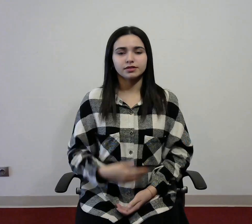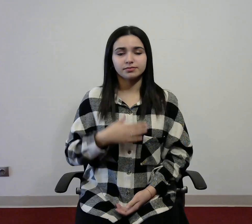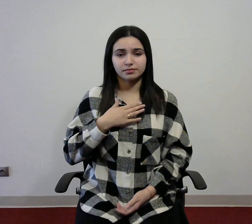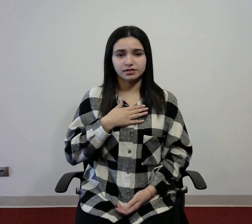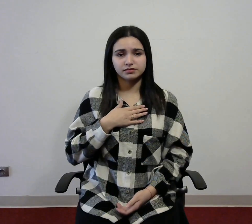mən